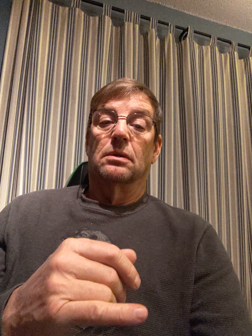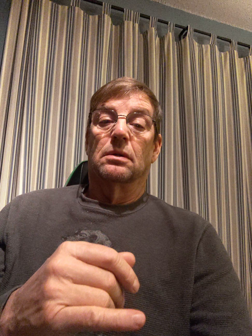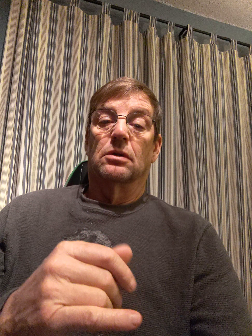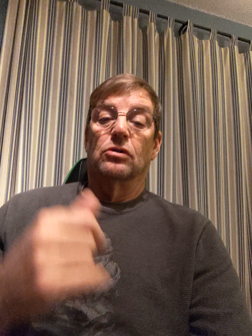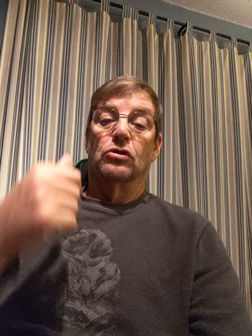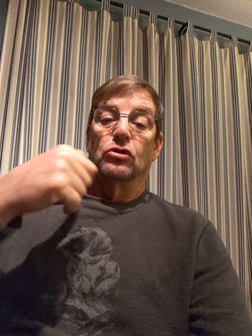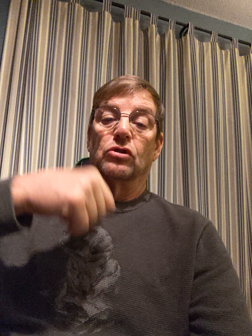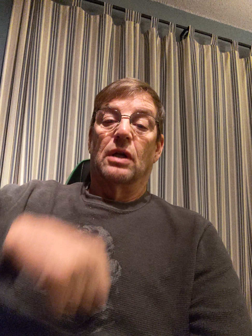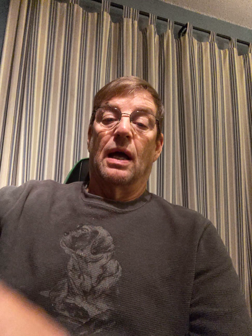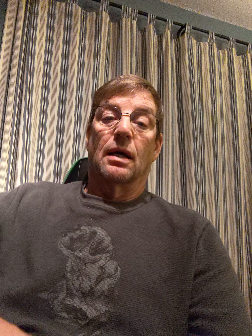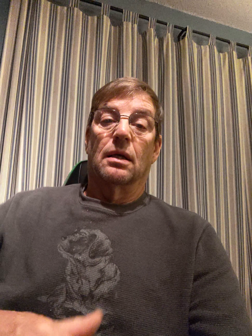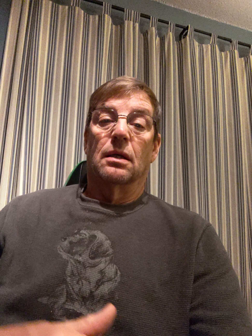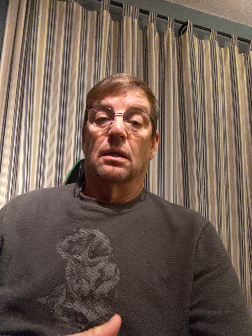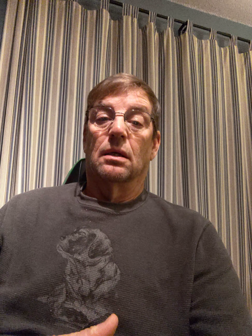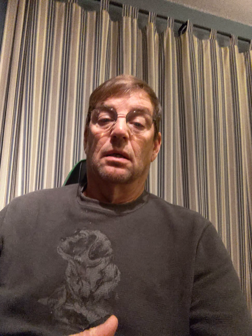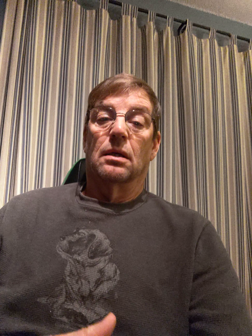jacket